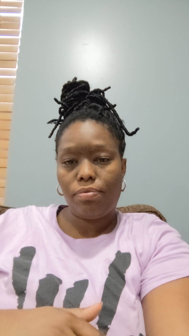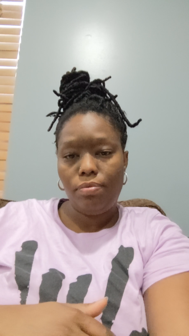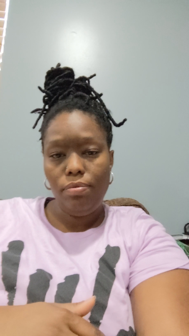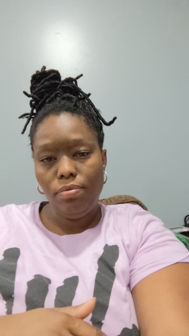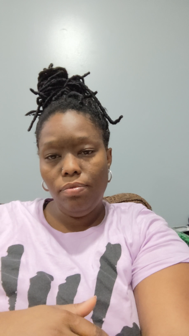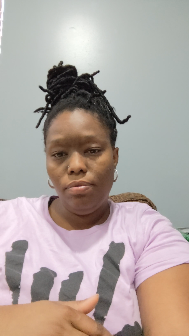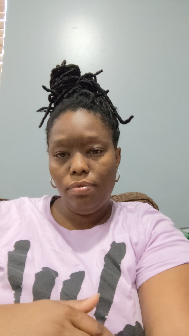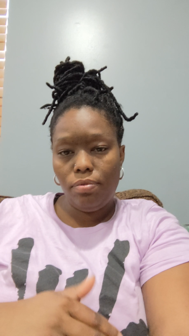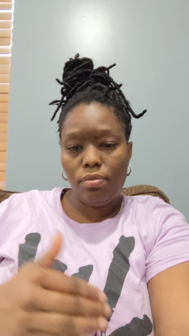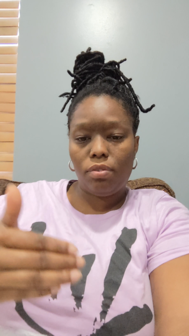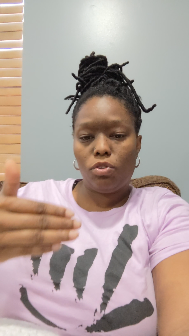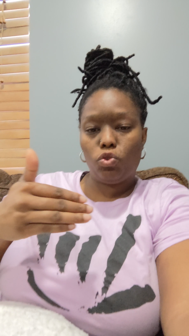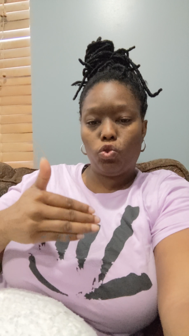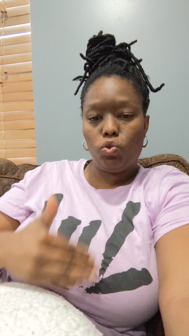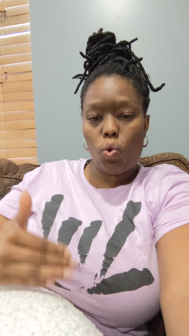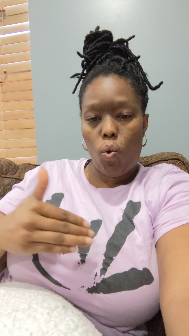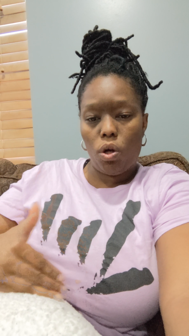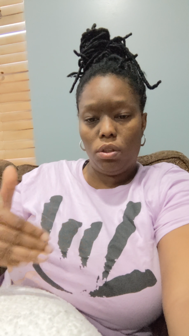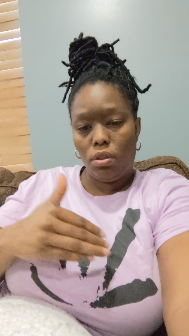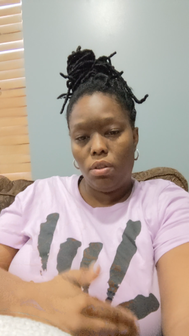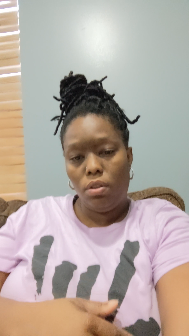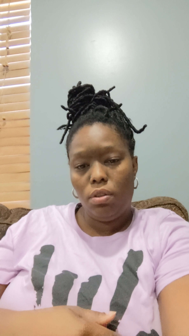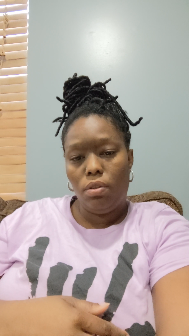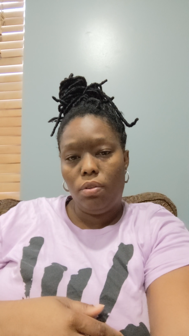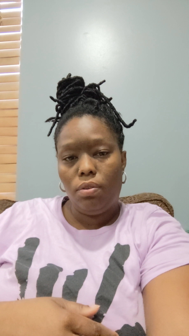shorts